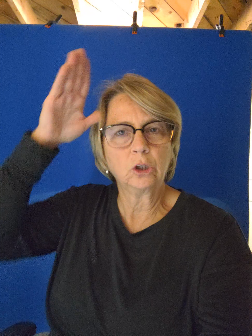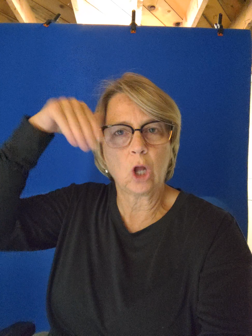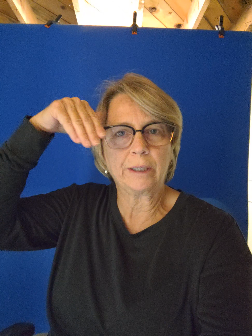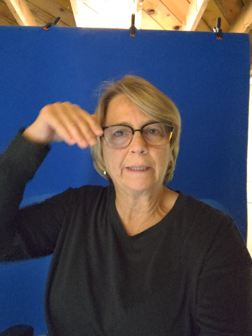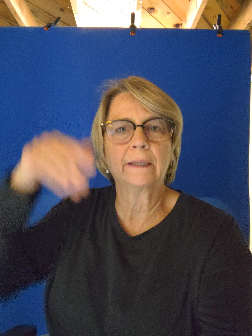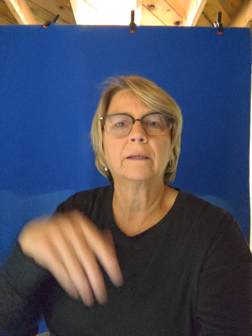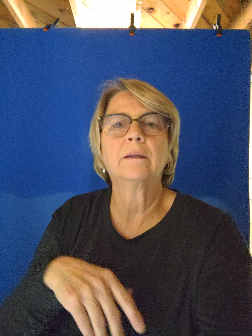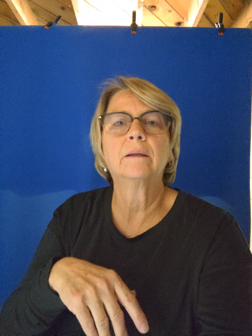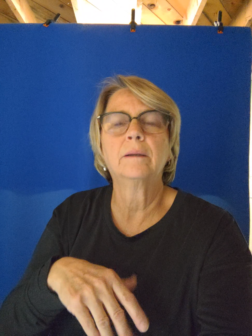donkey